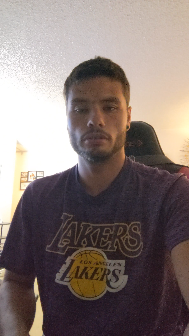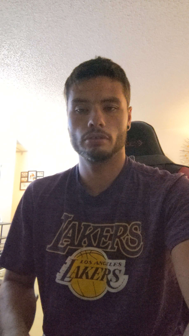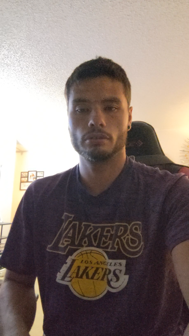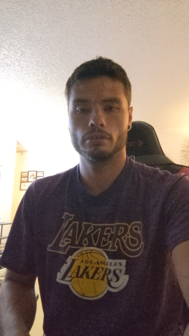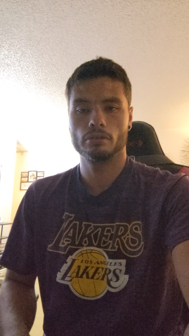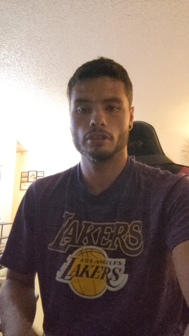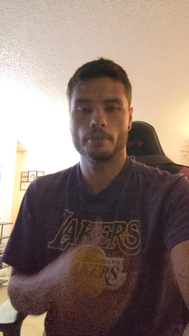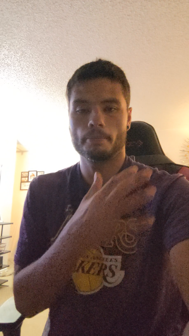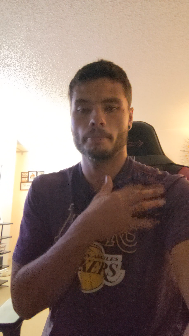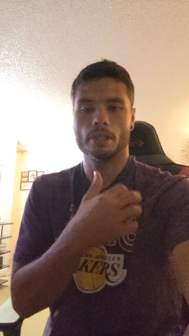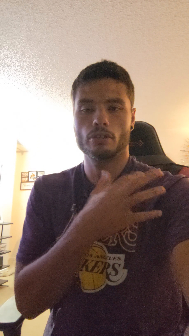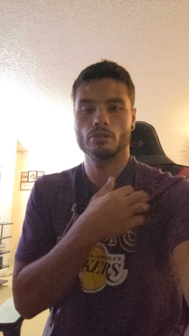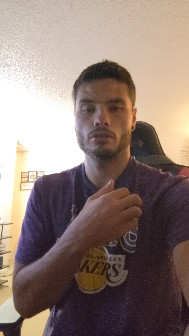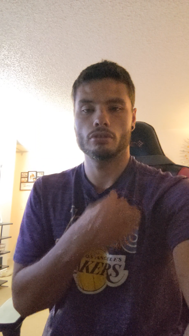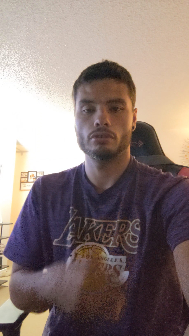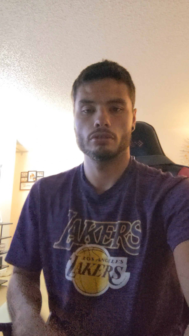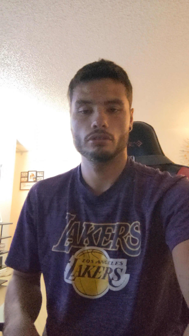bear